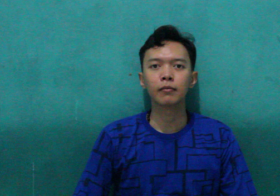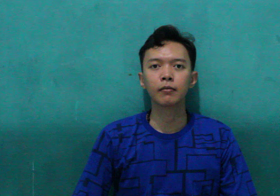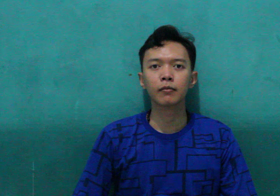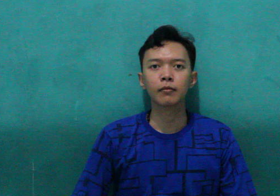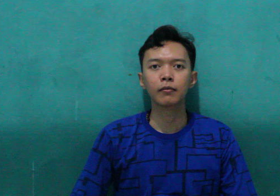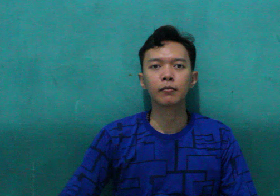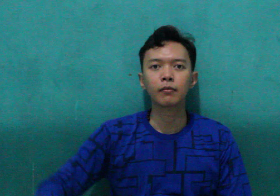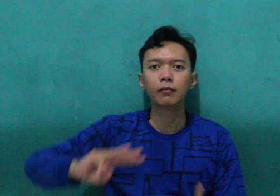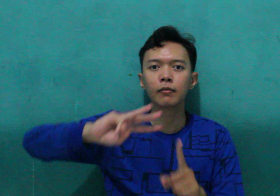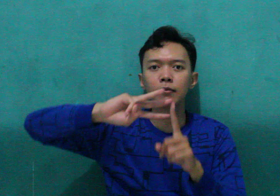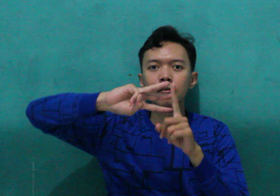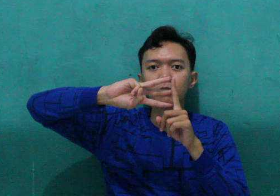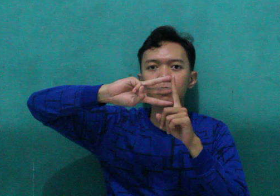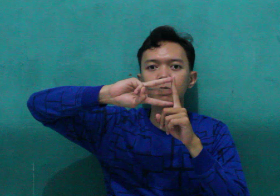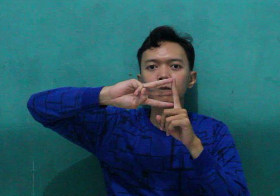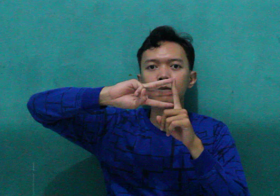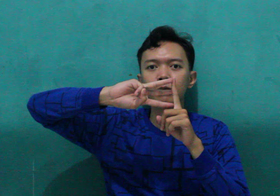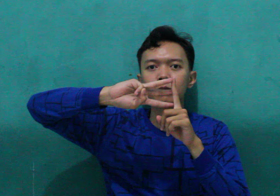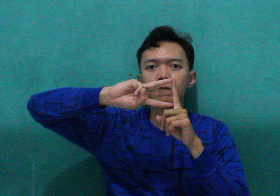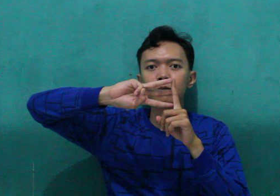B